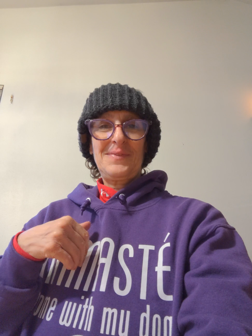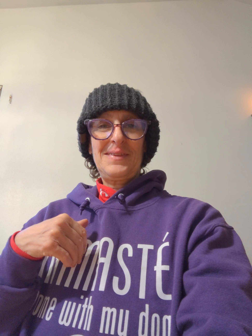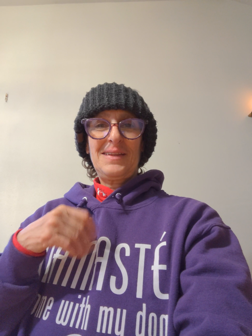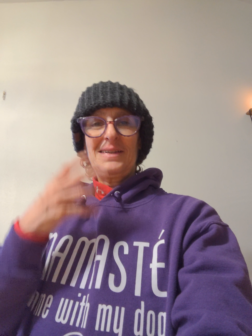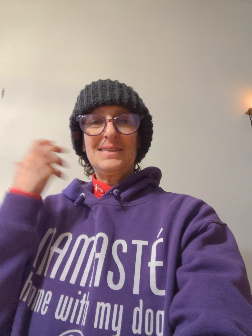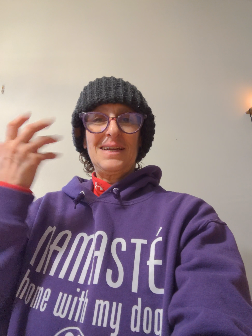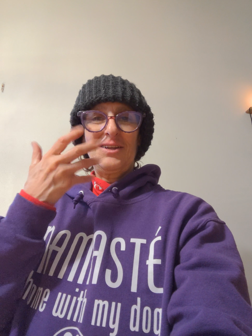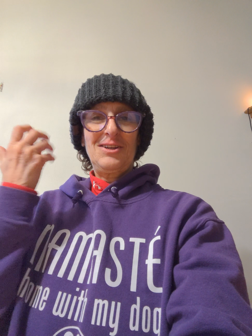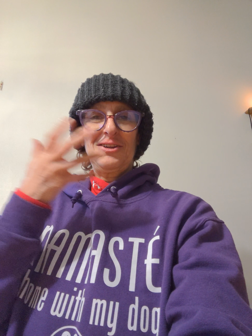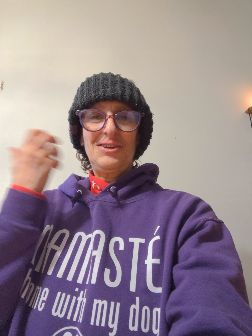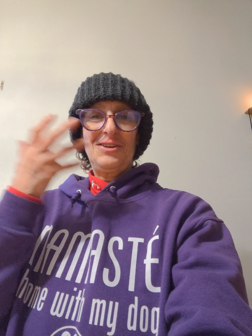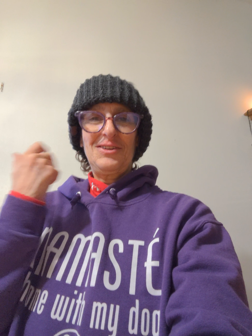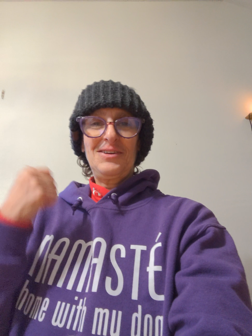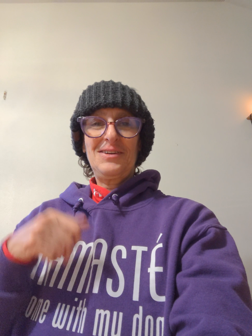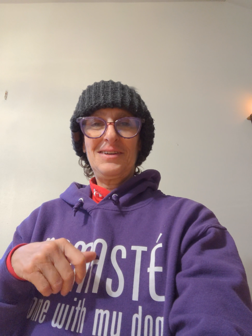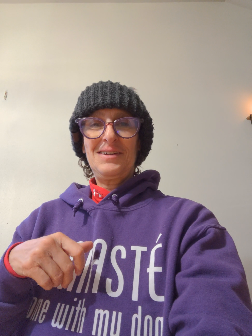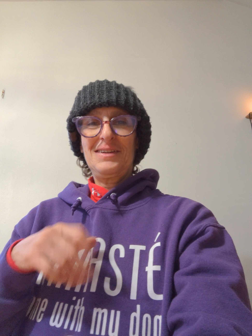tiger